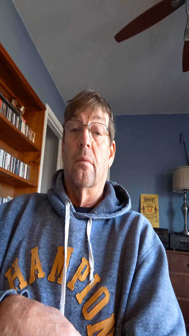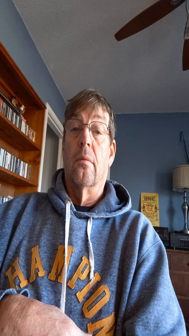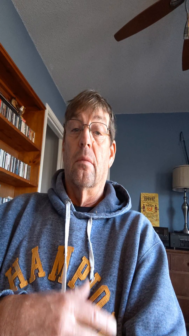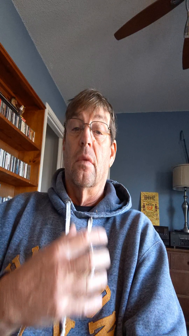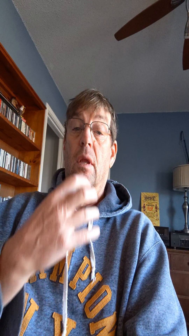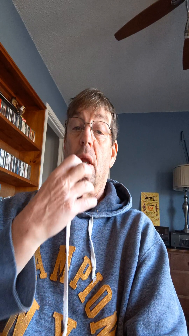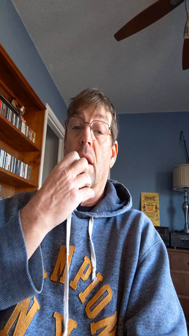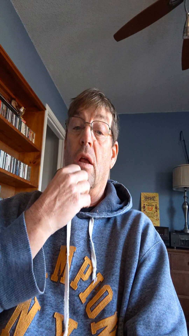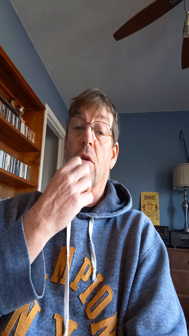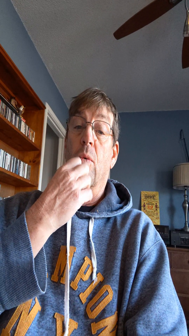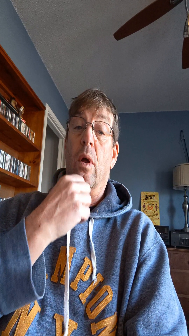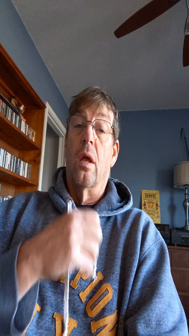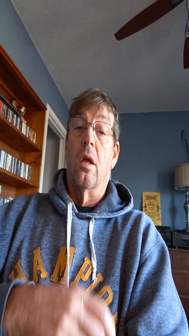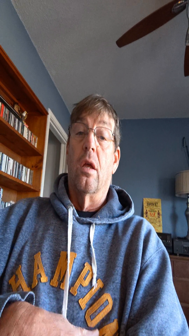underwear